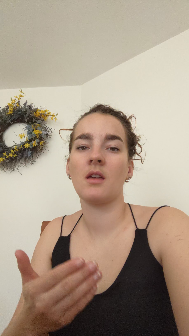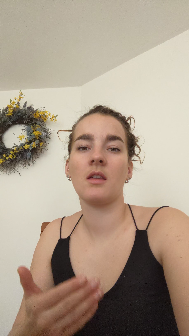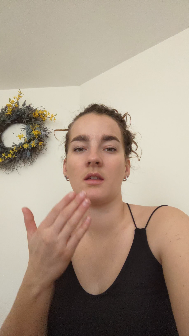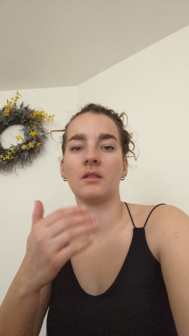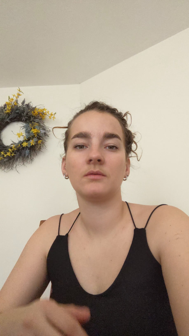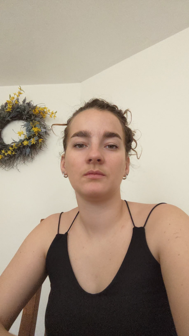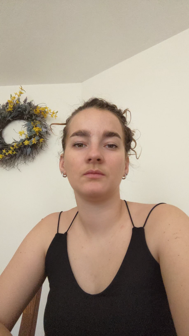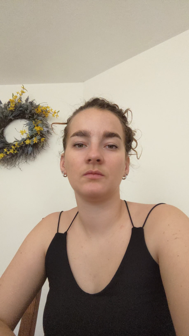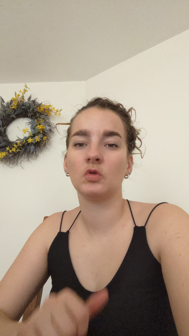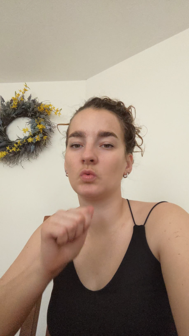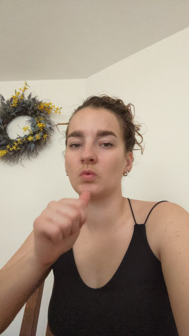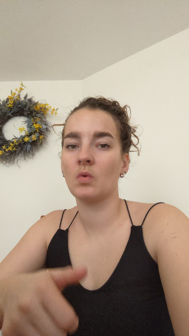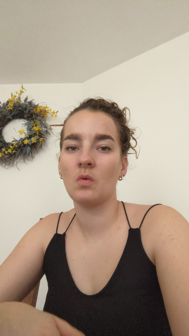don't